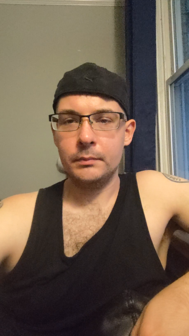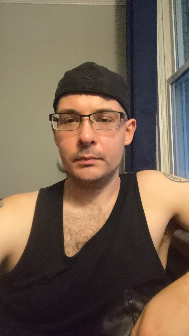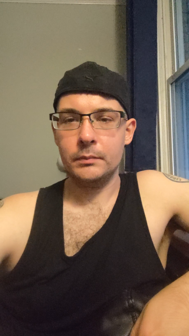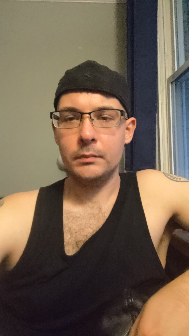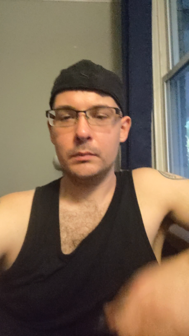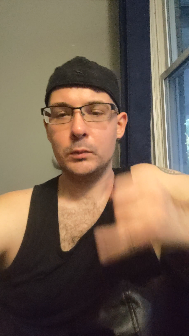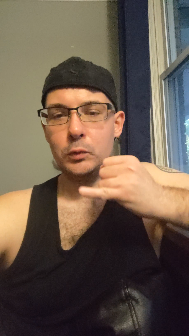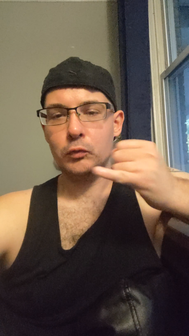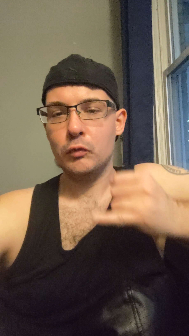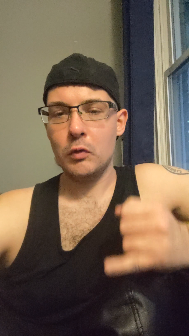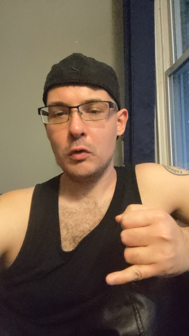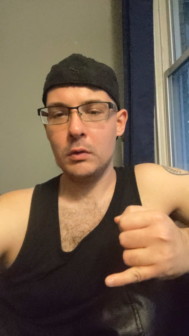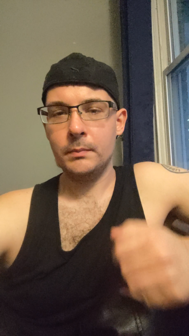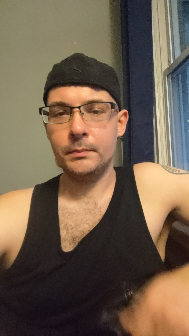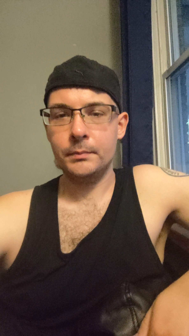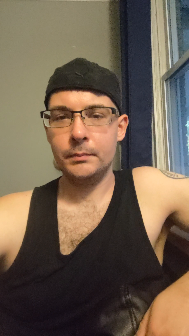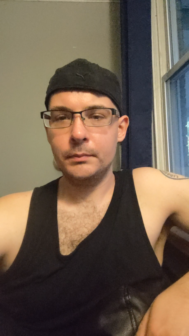draw